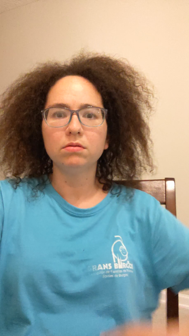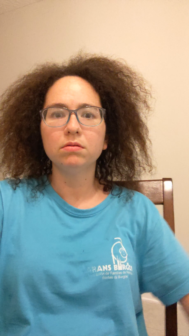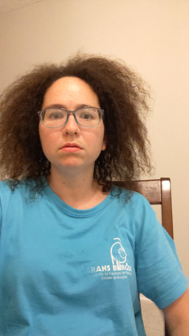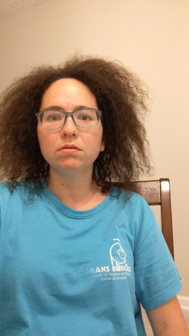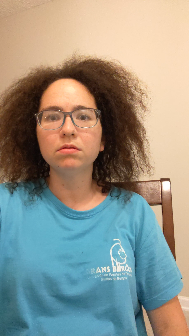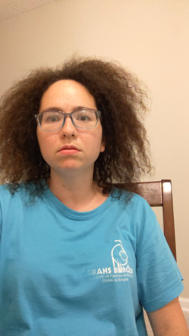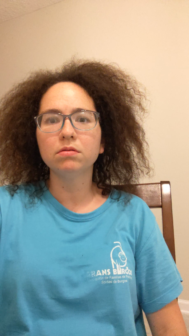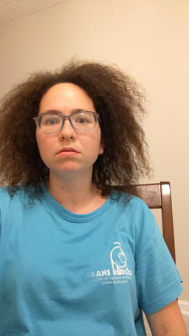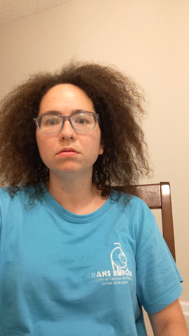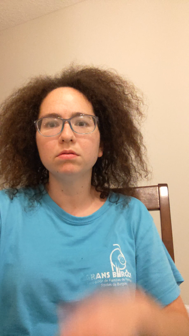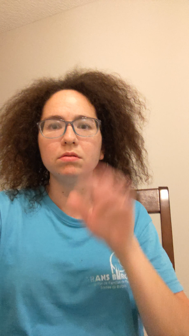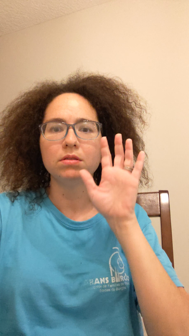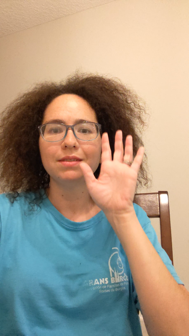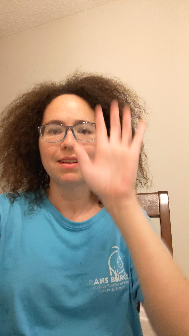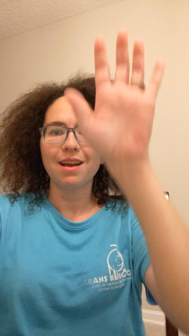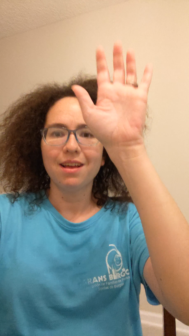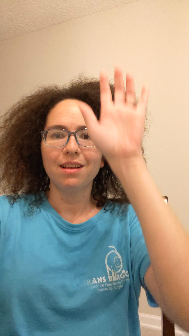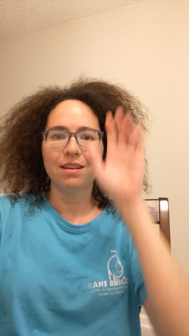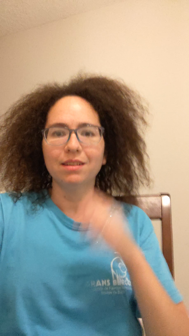give me five